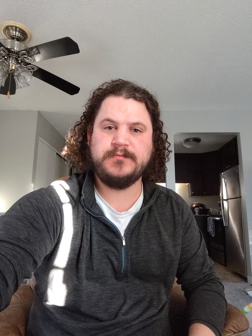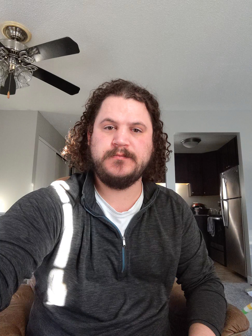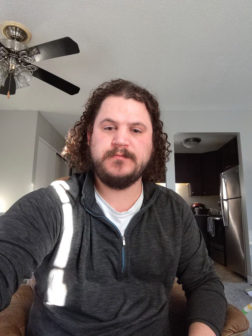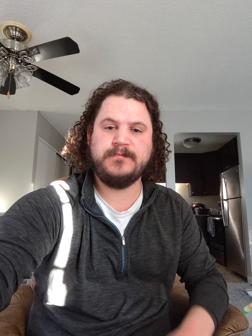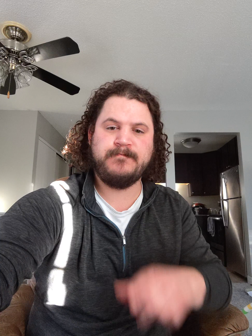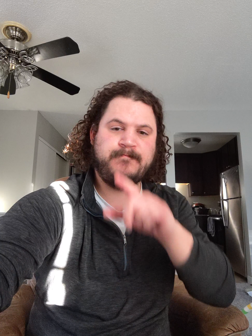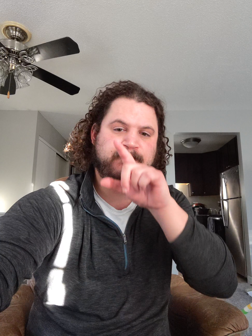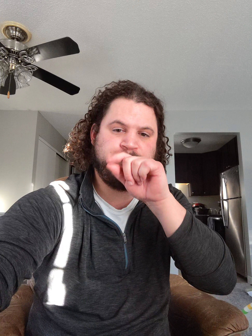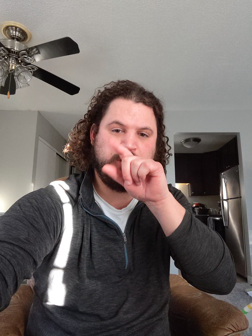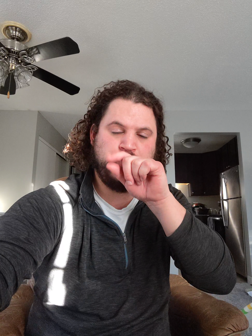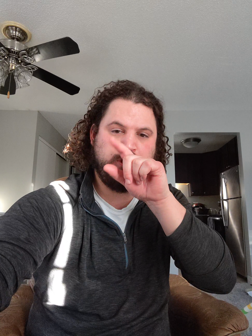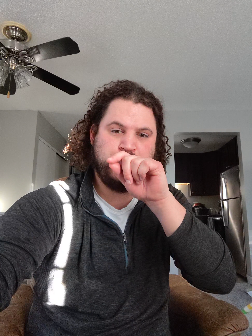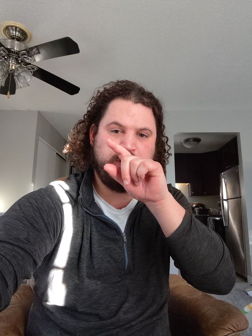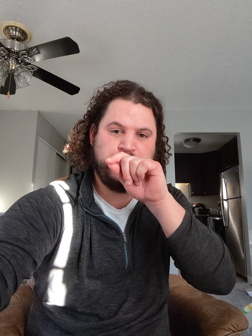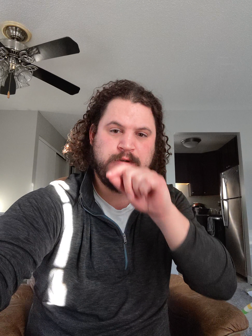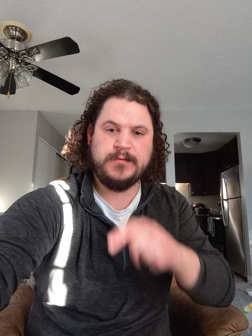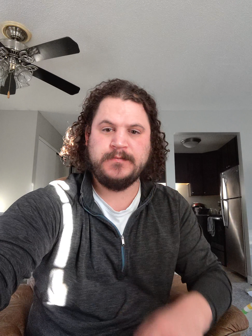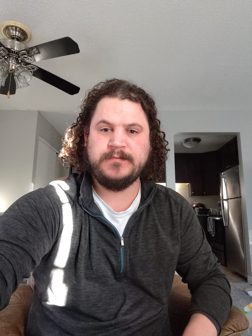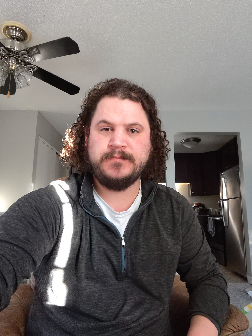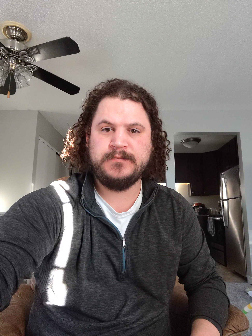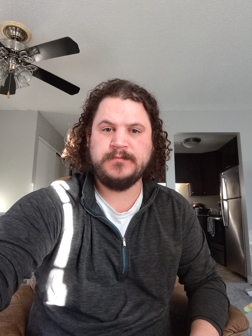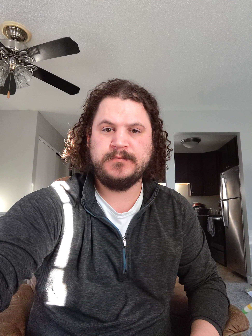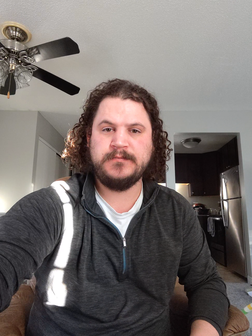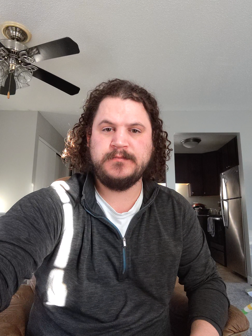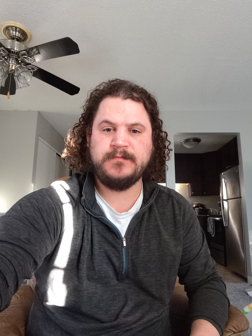bird